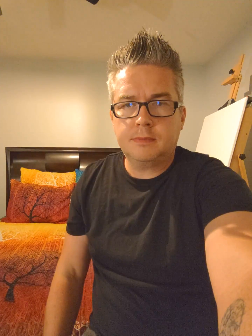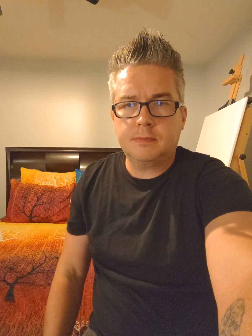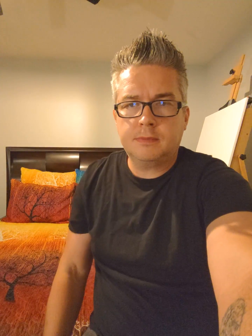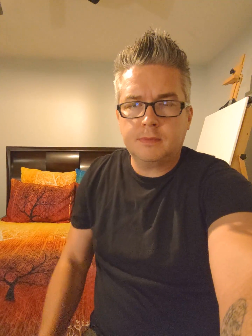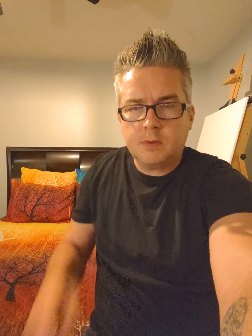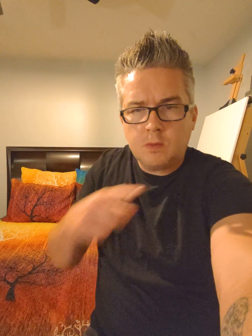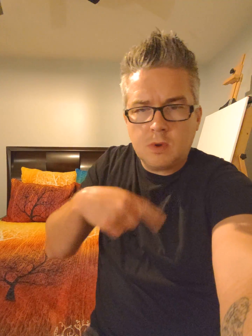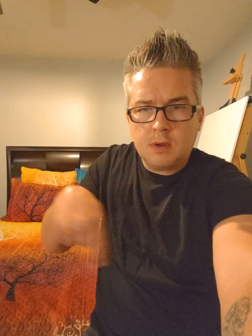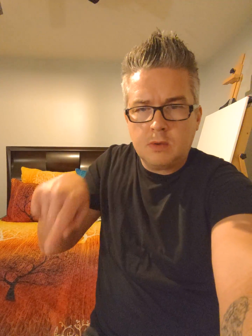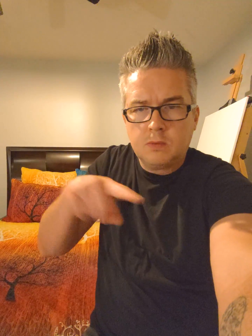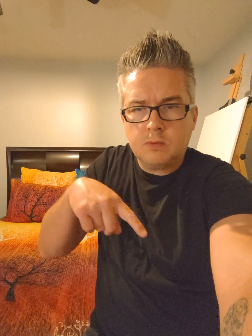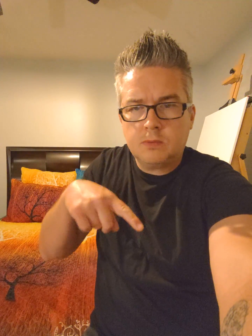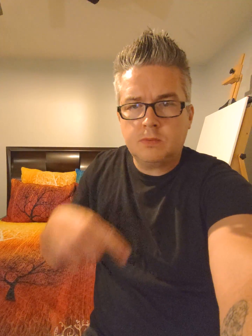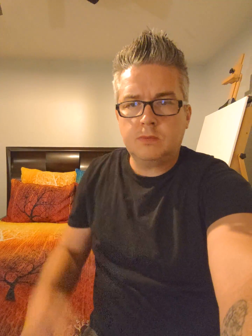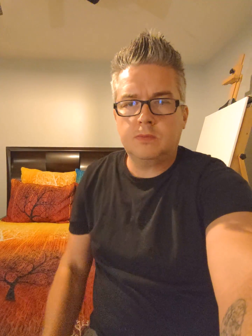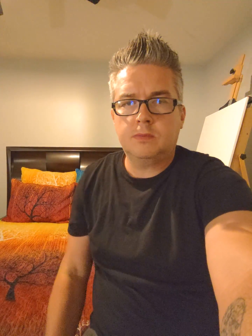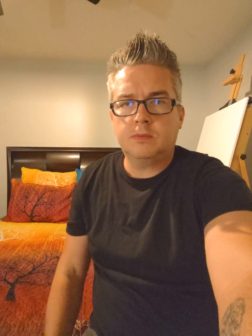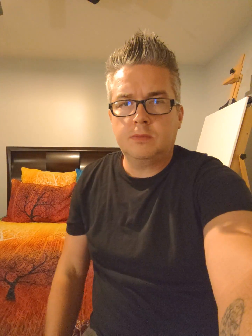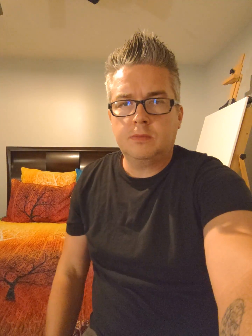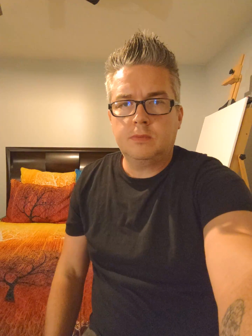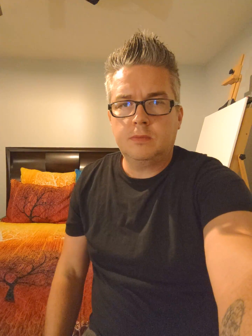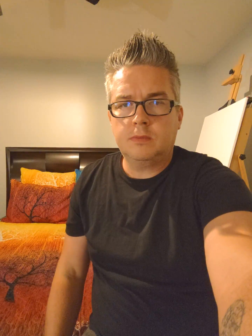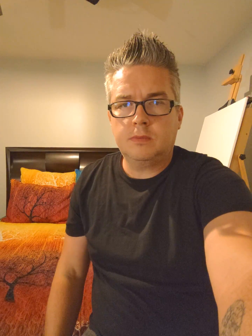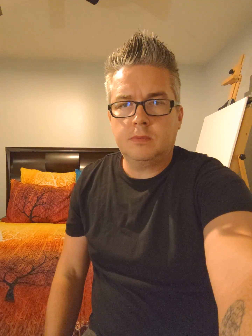around